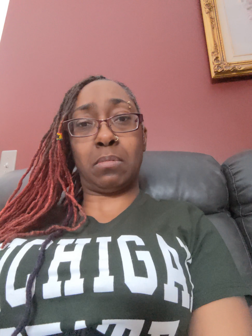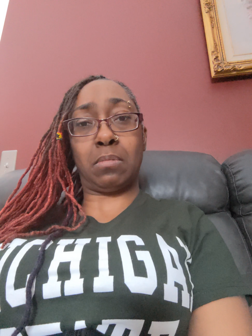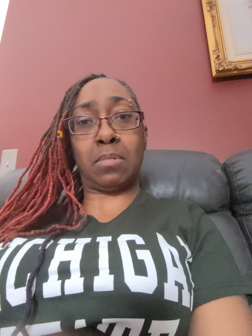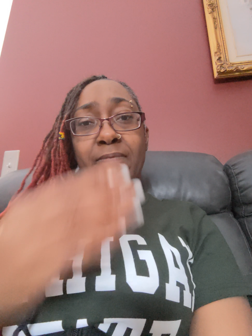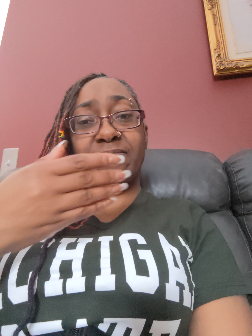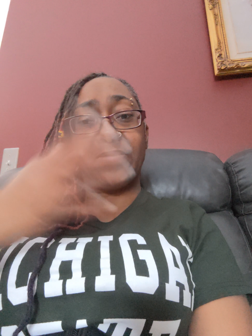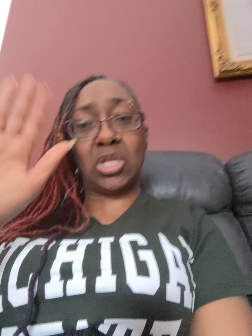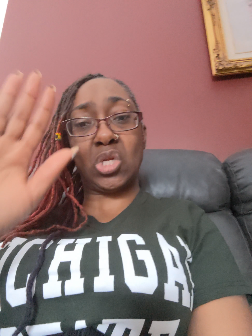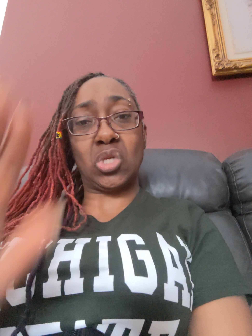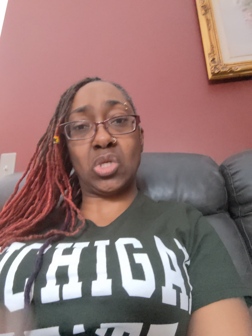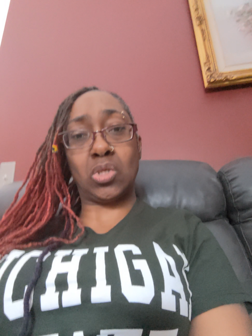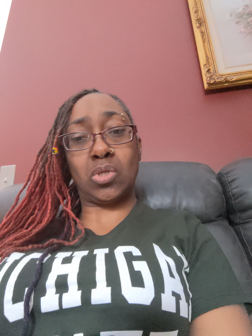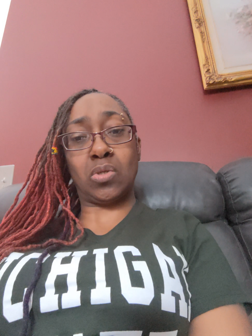finish